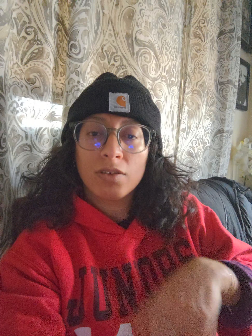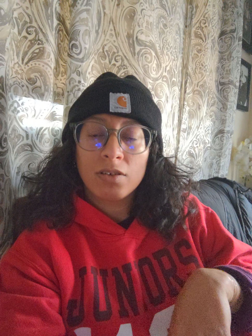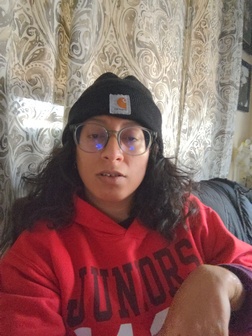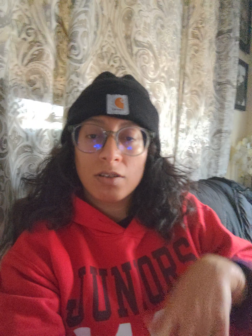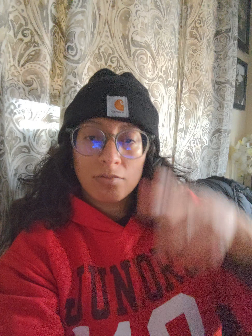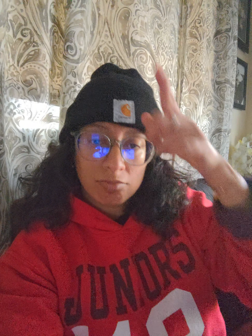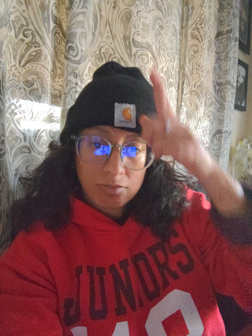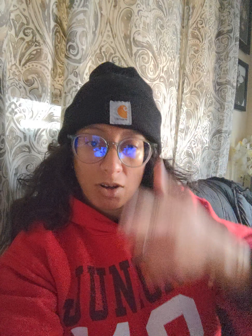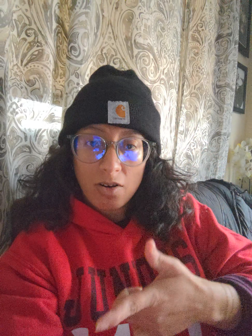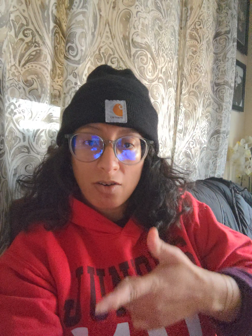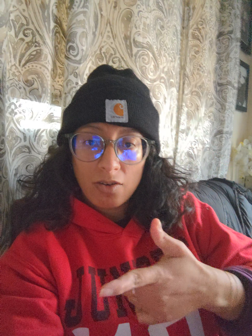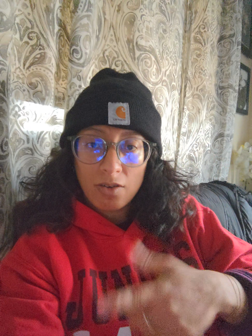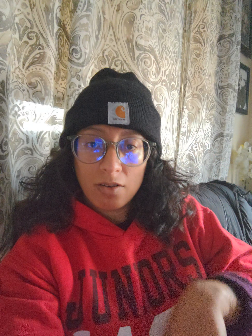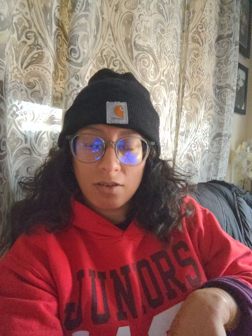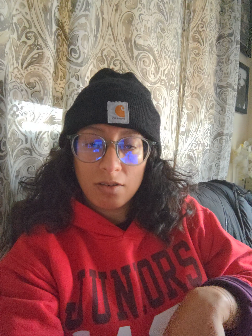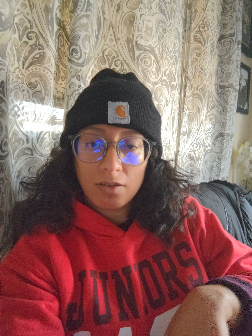brother